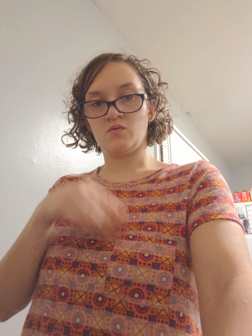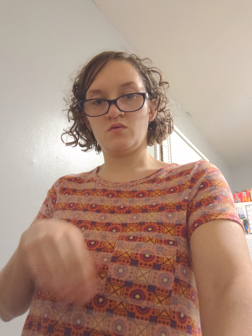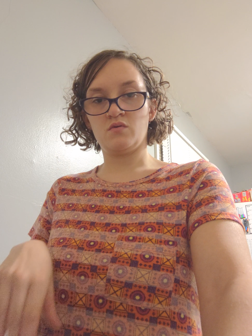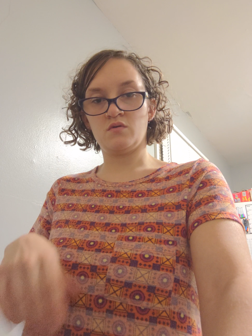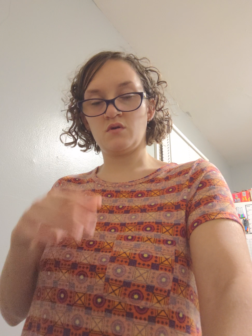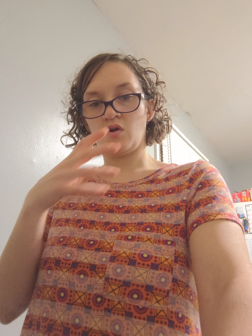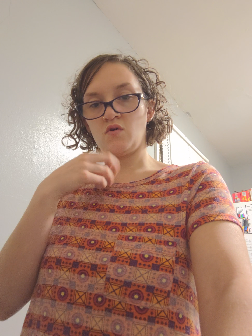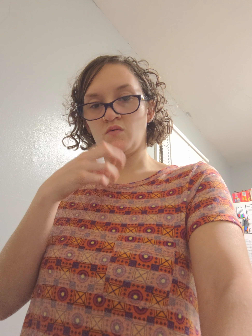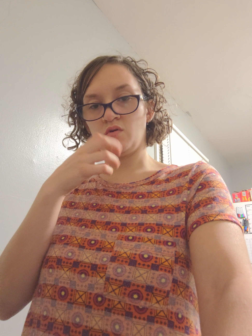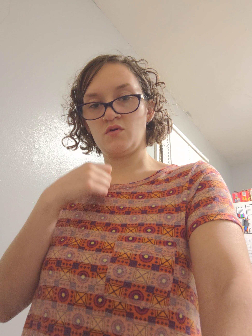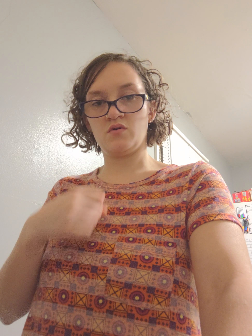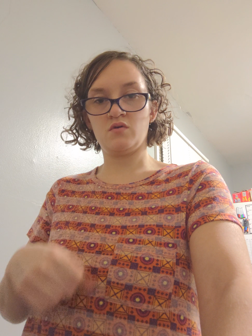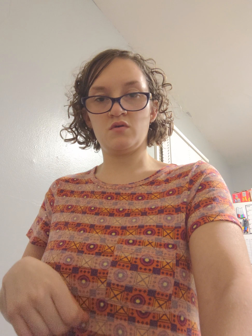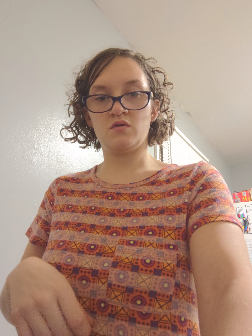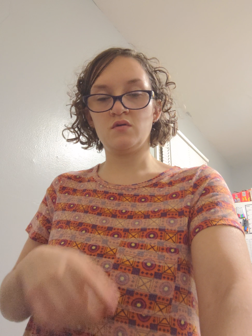underwear